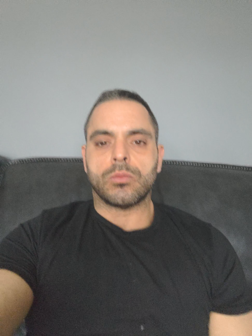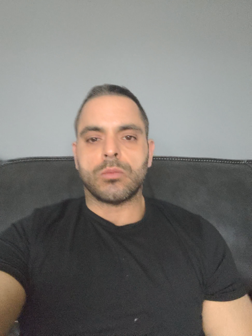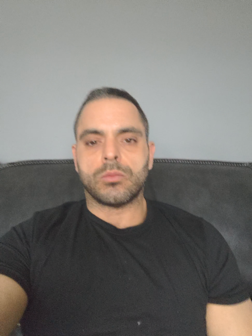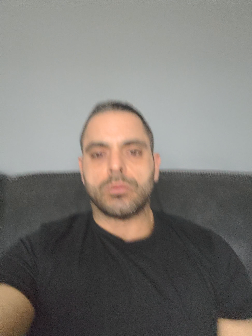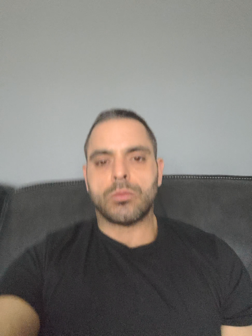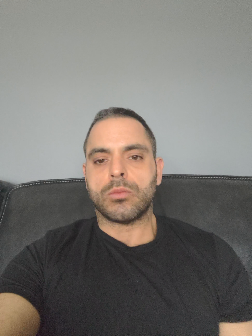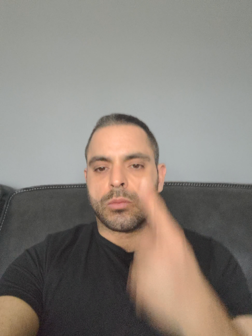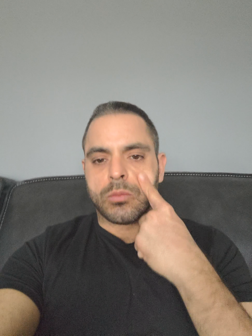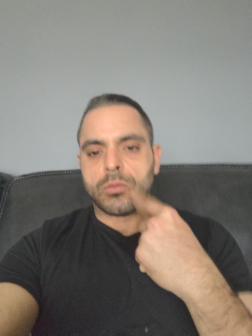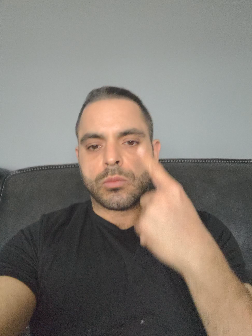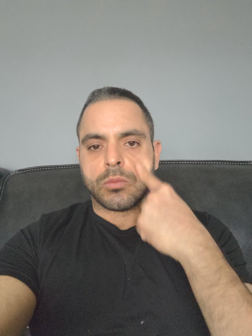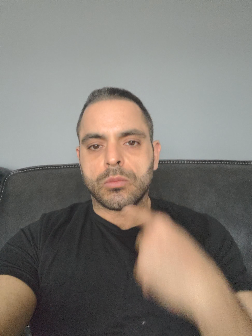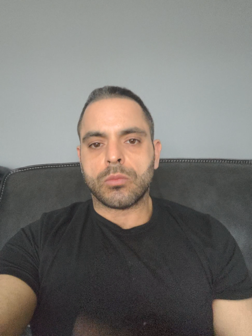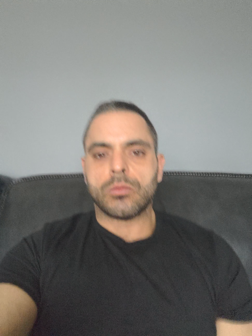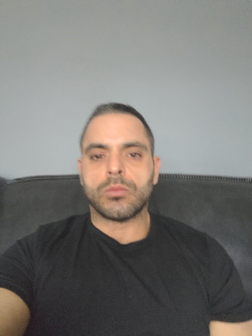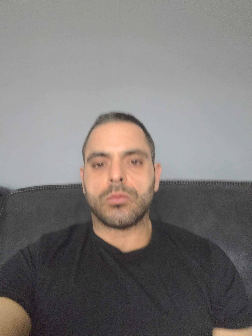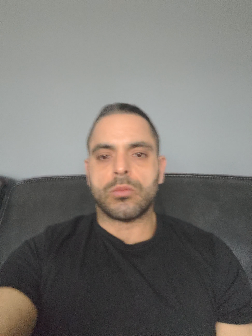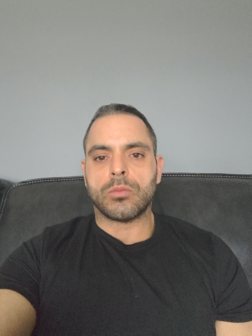cry